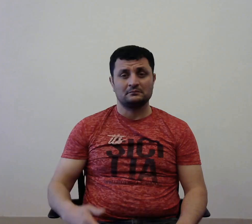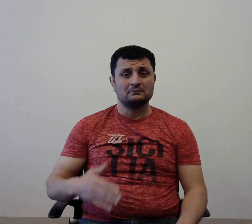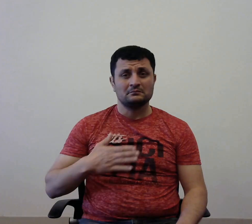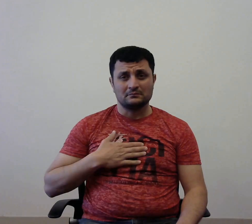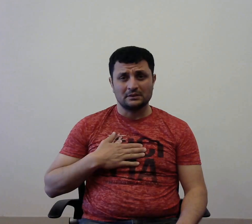mən